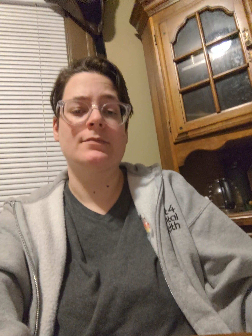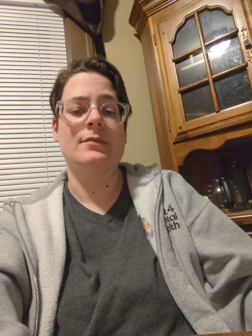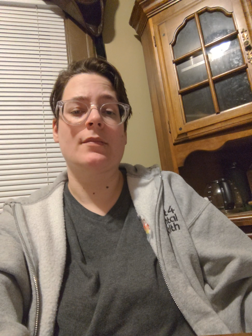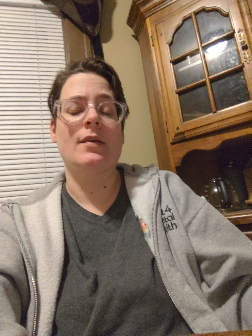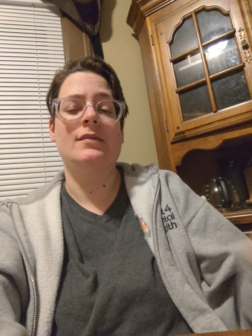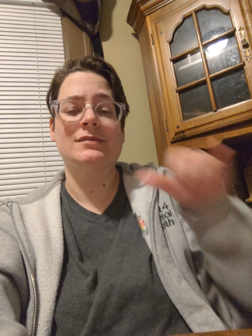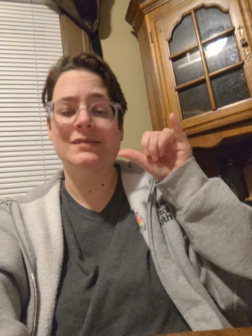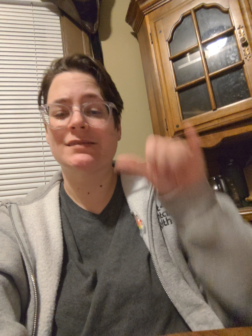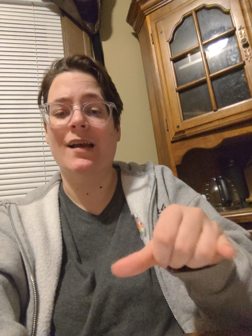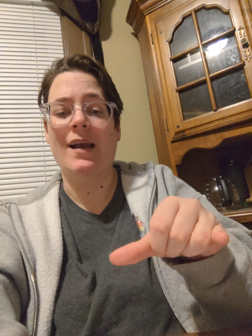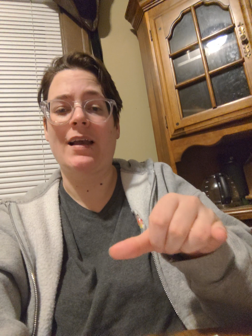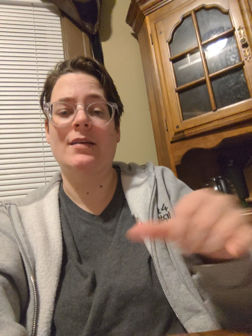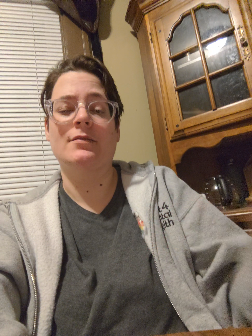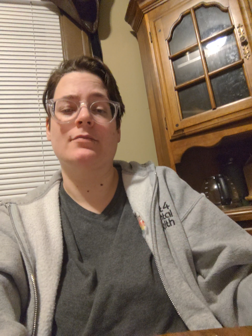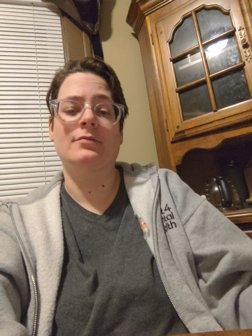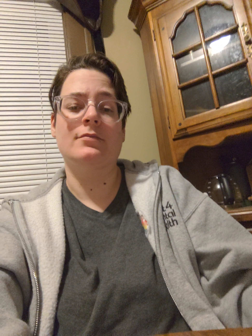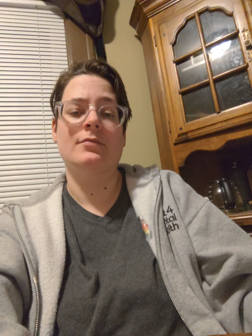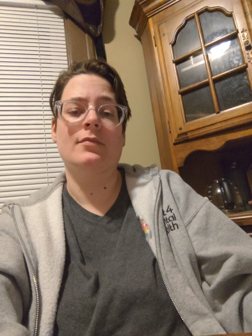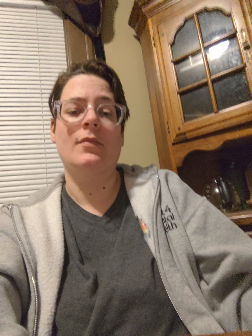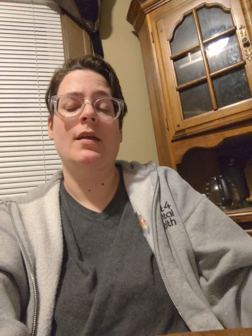stay